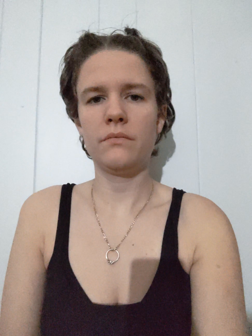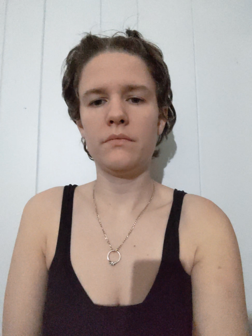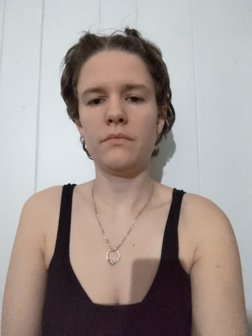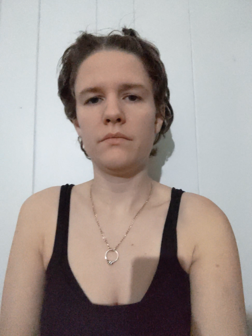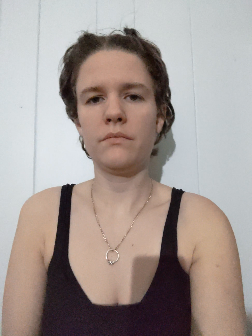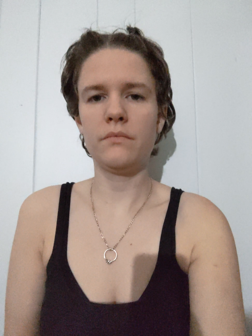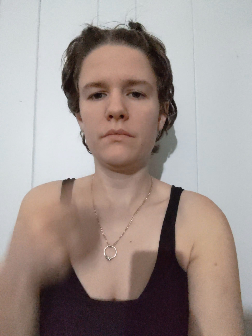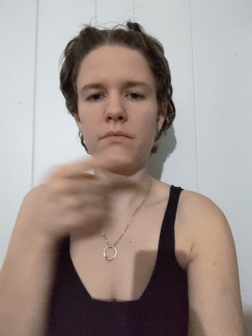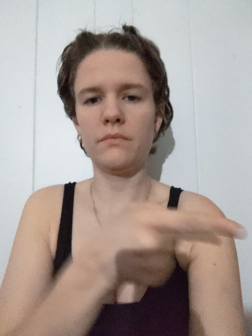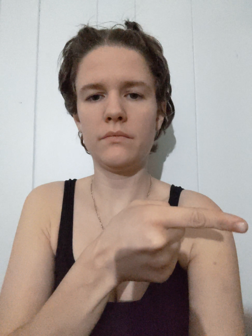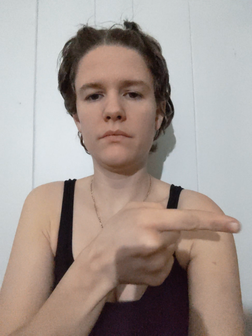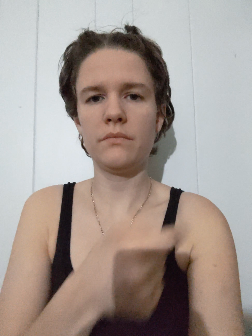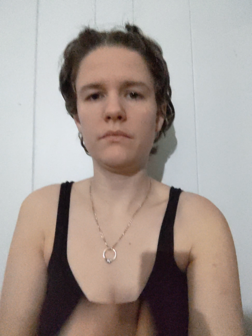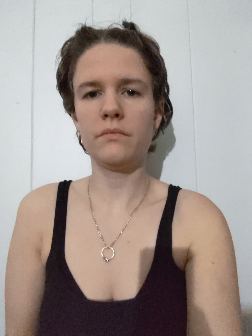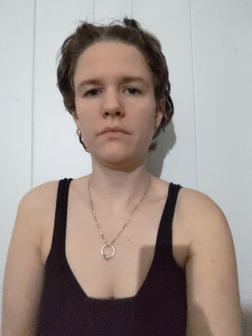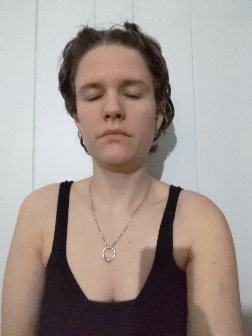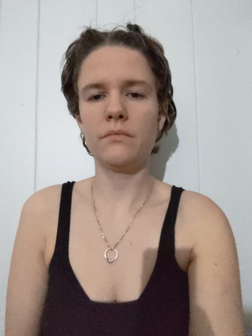he/she/it